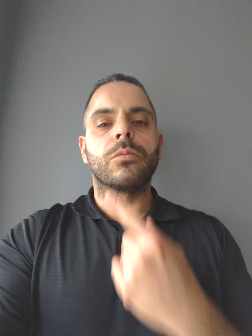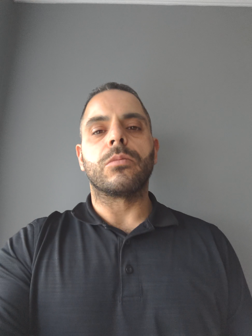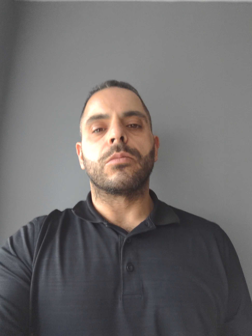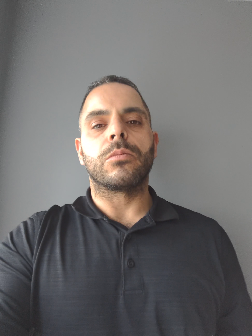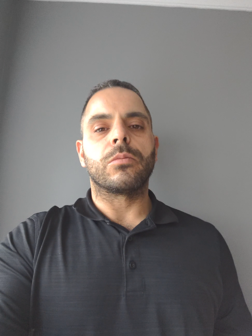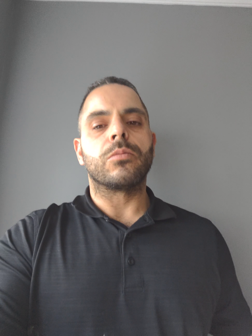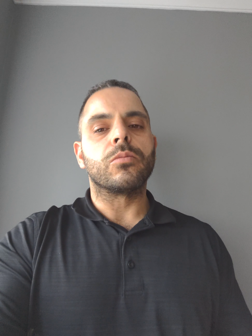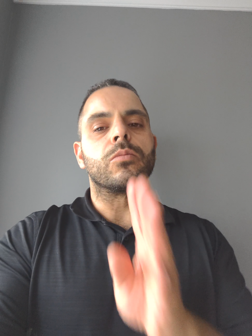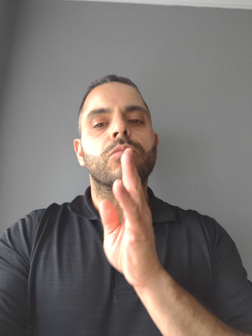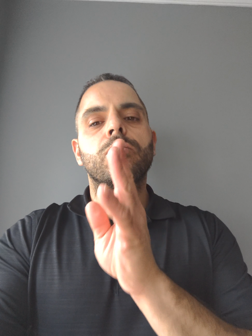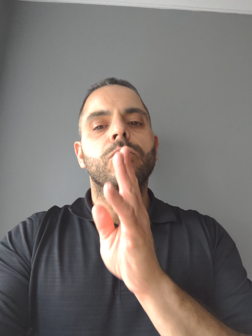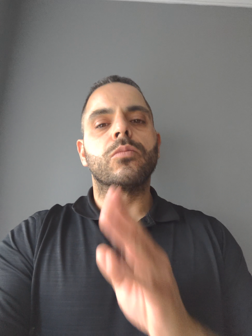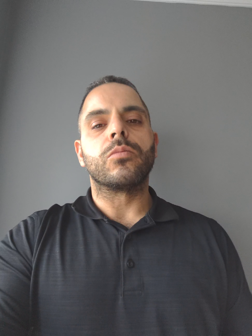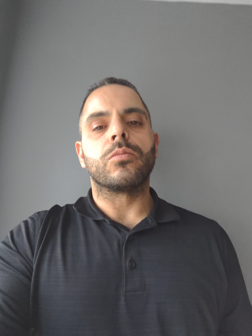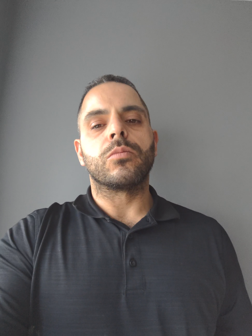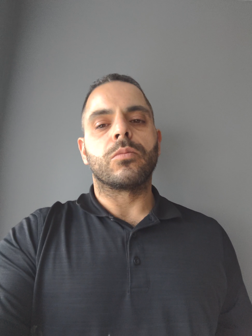talk